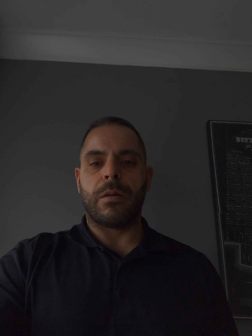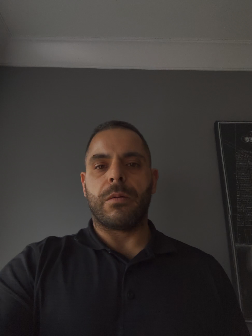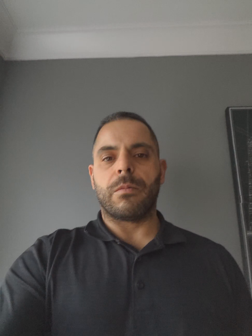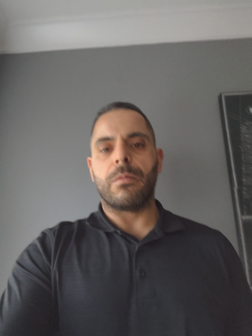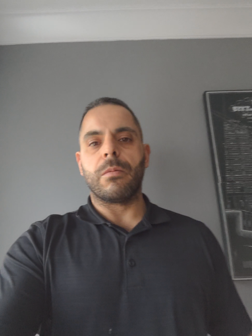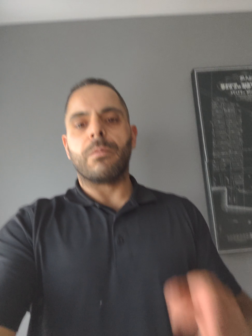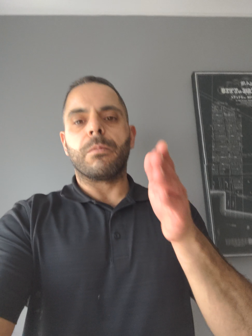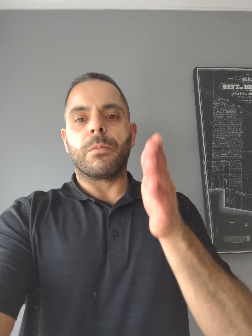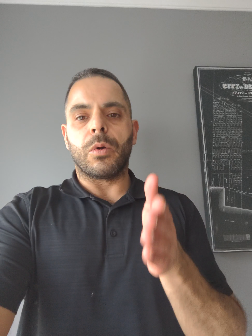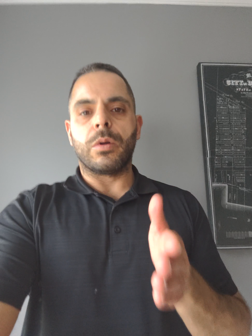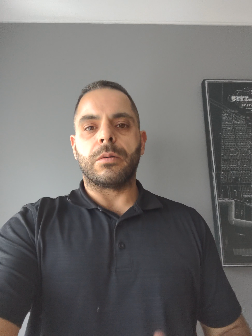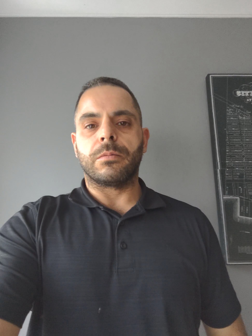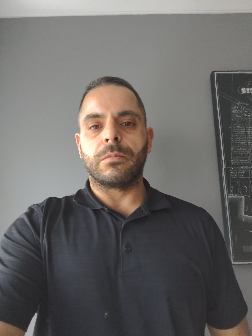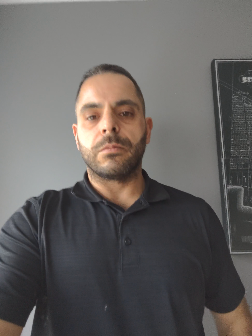person